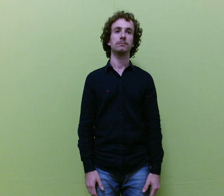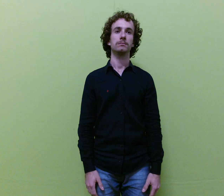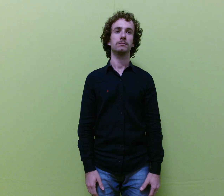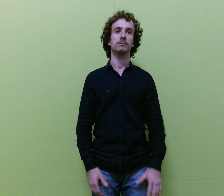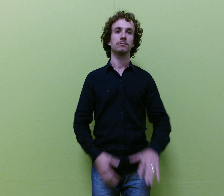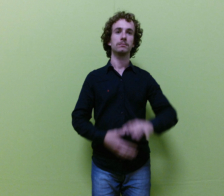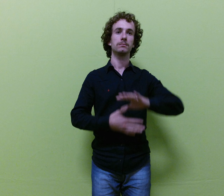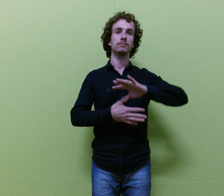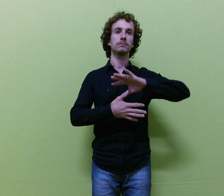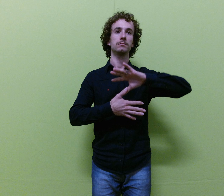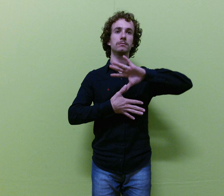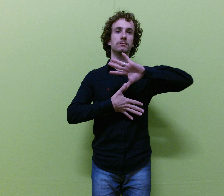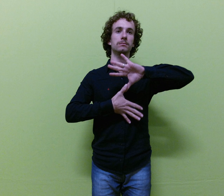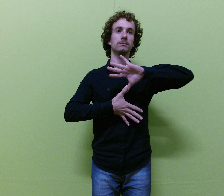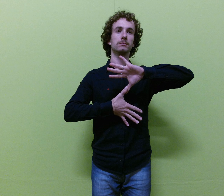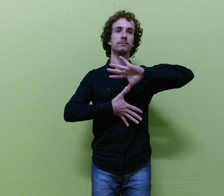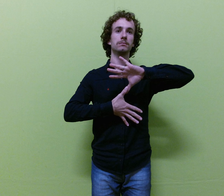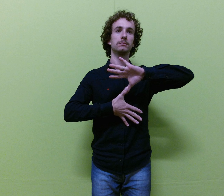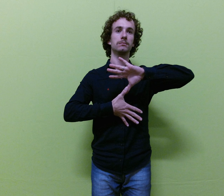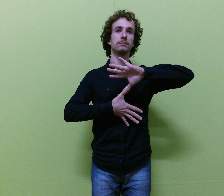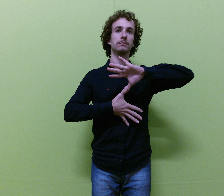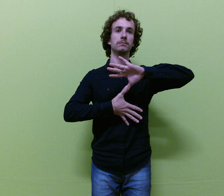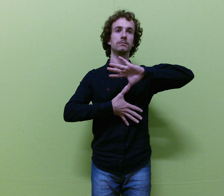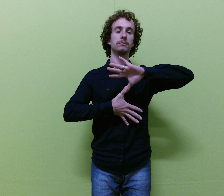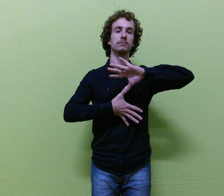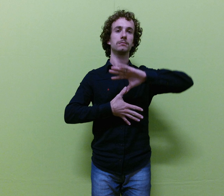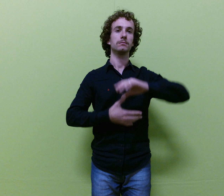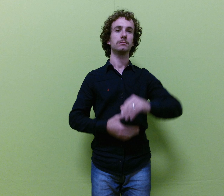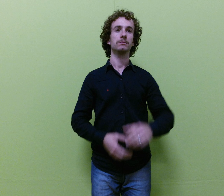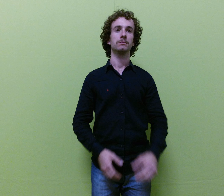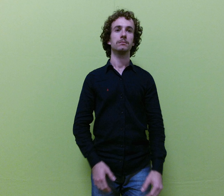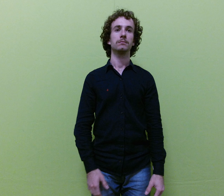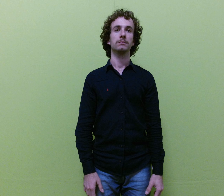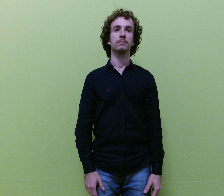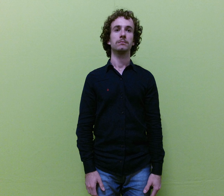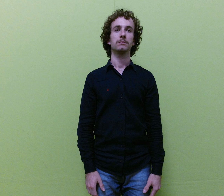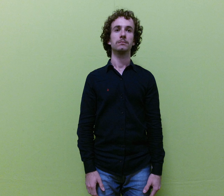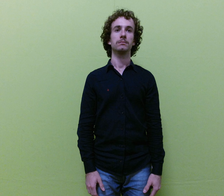América